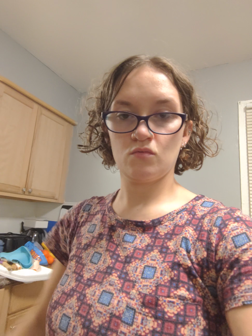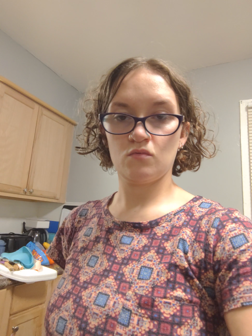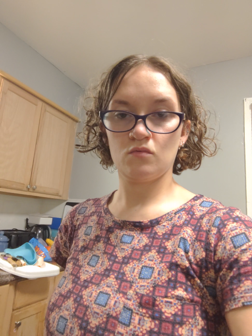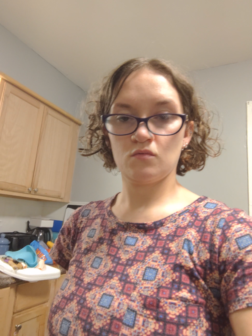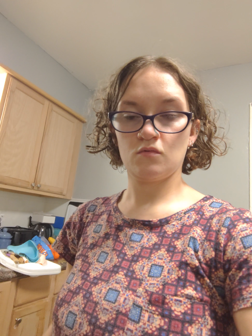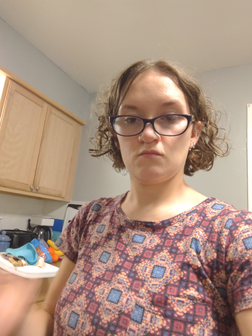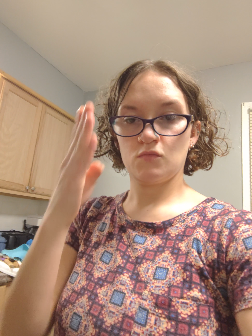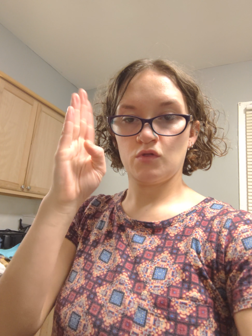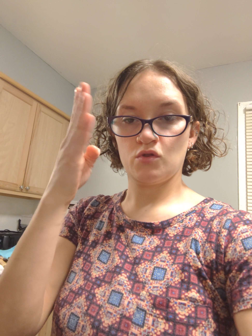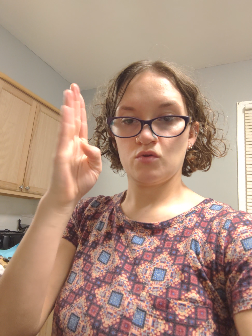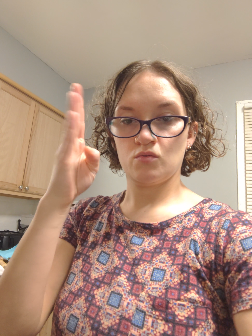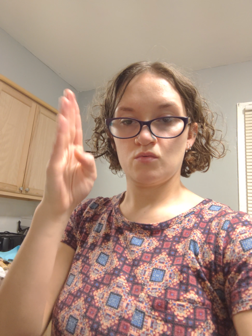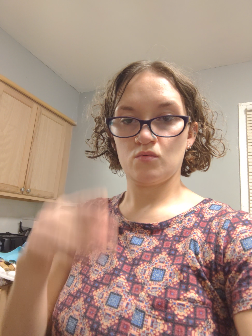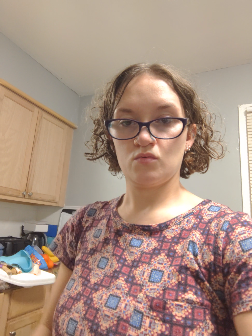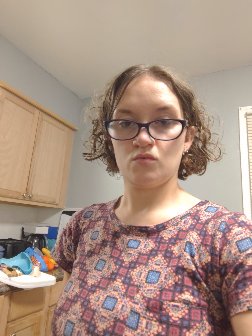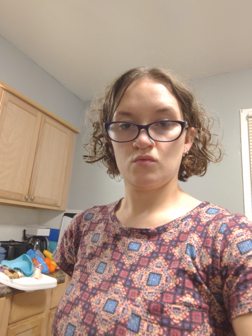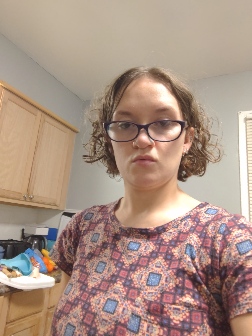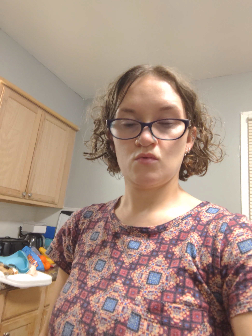blue